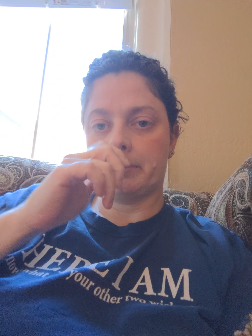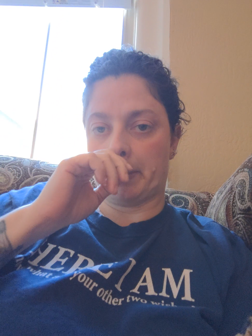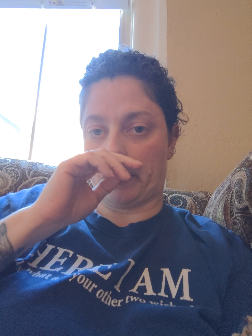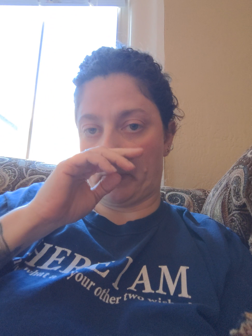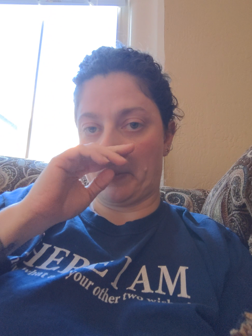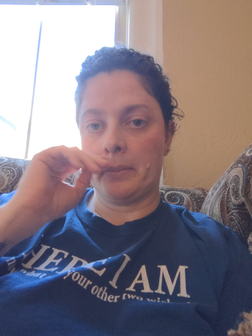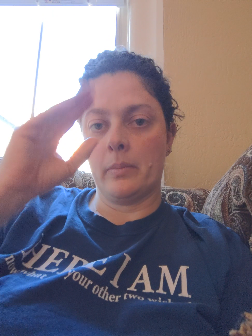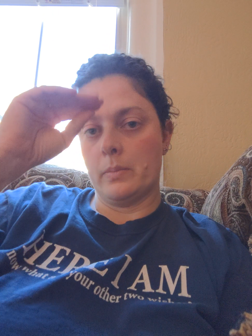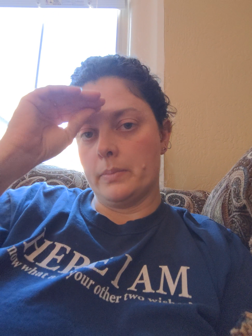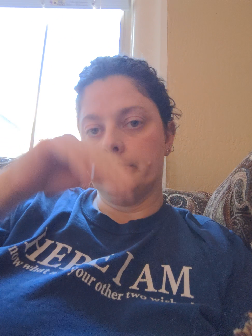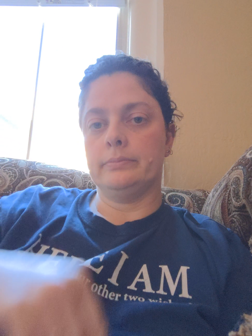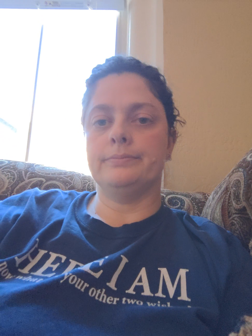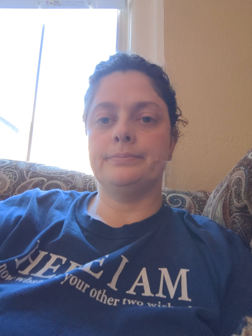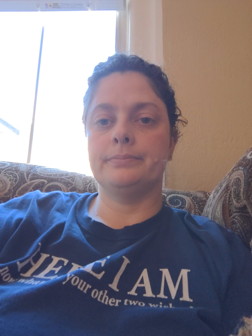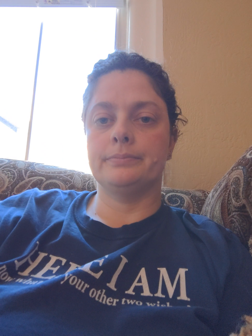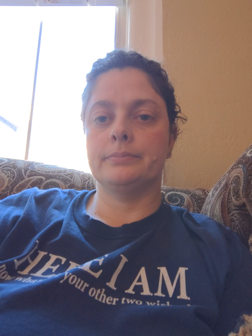boy